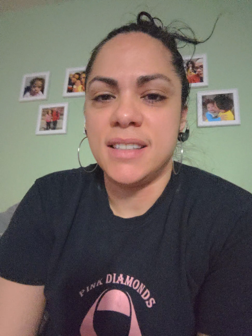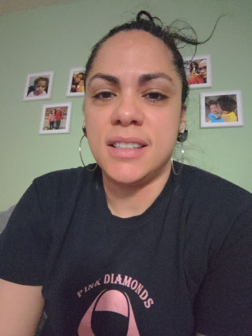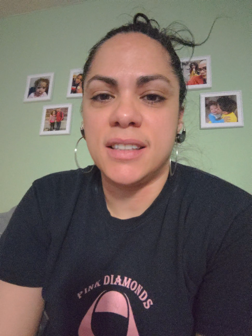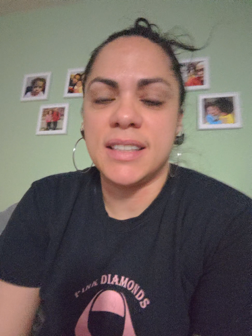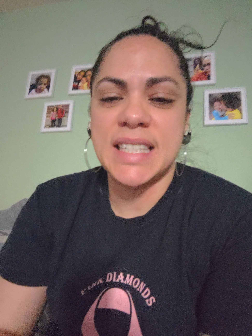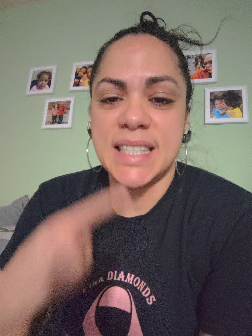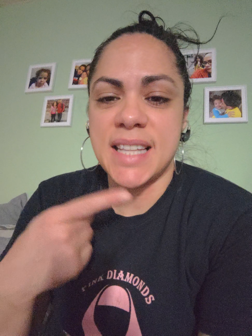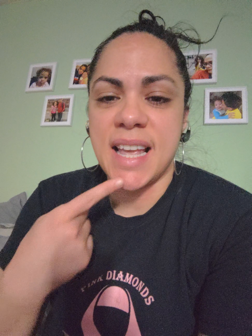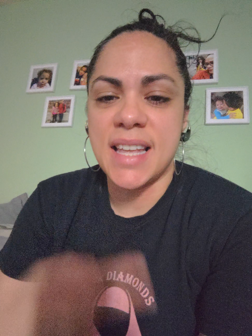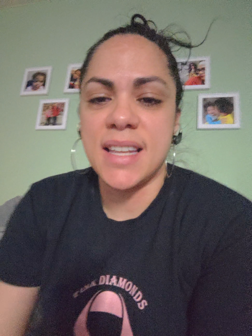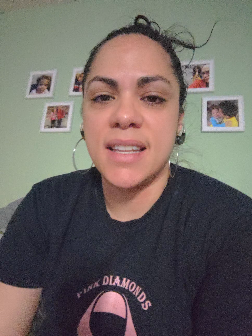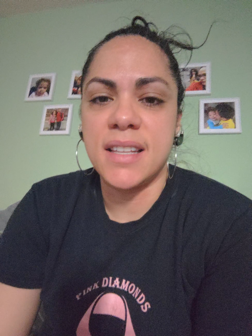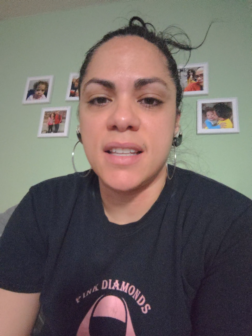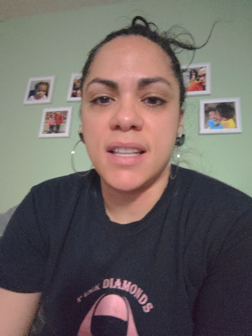say